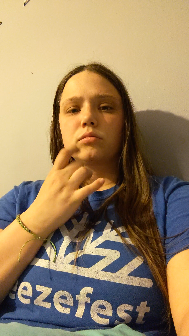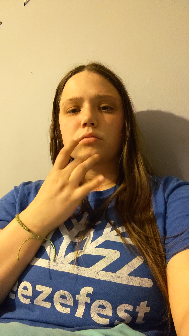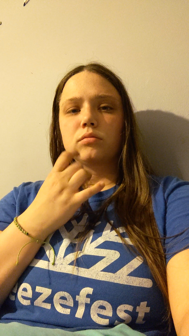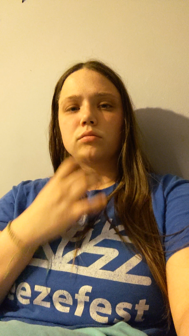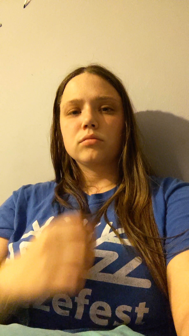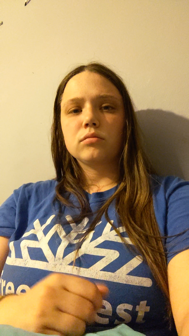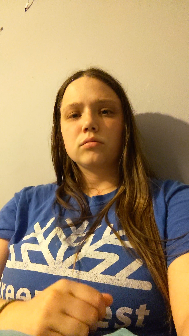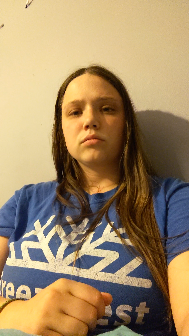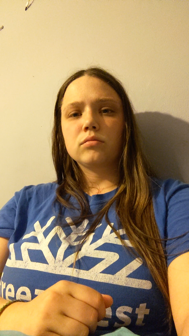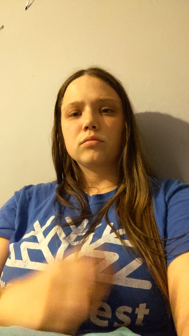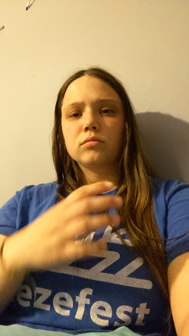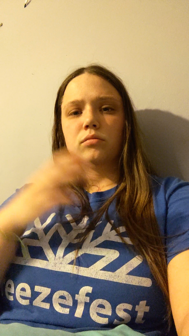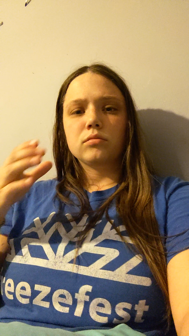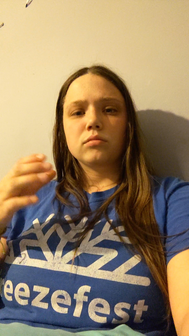much